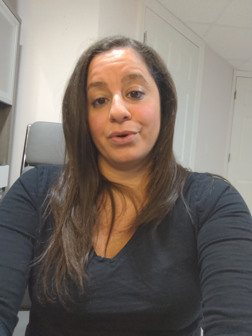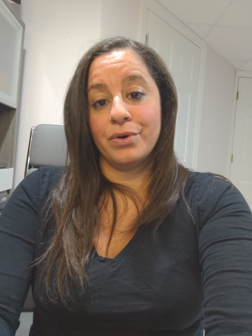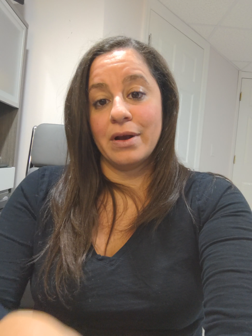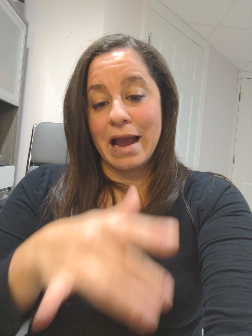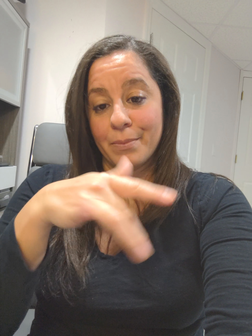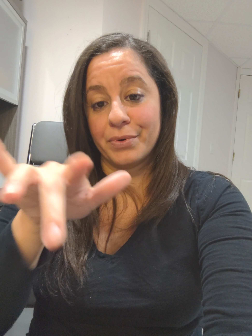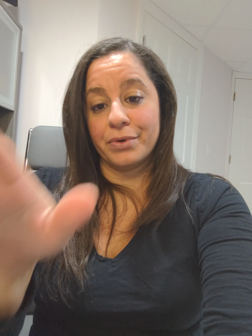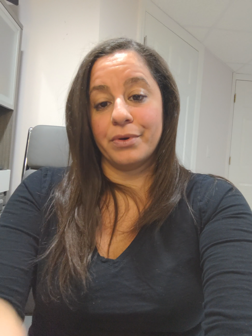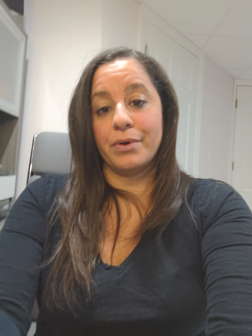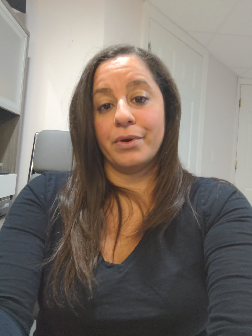empty